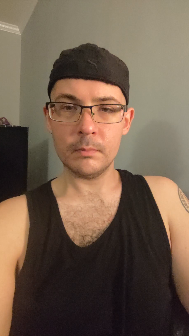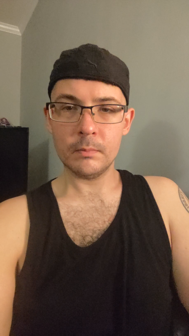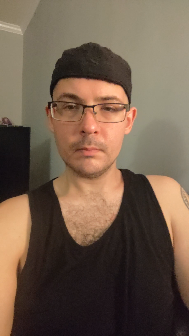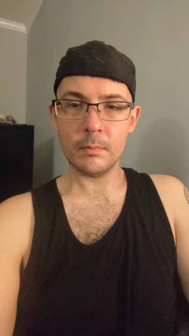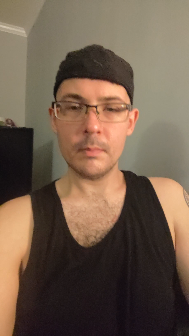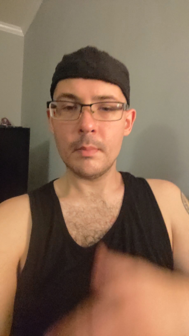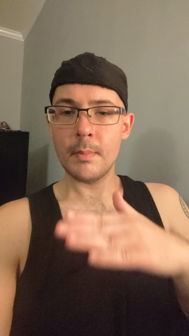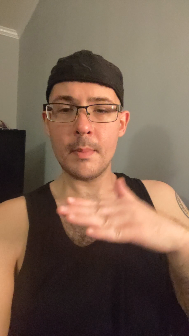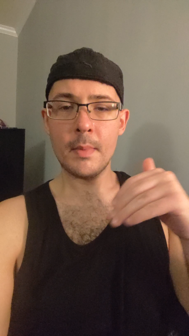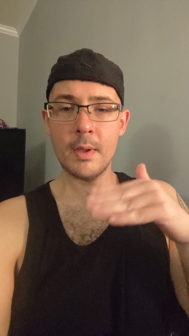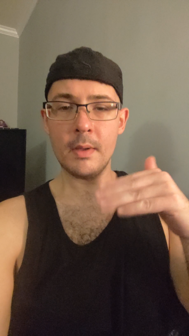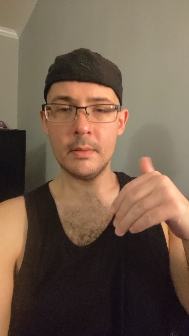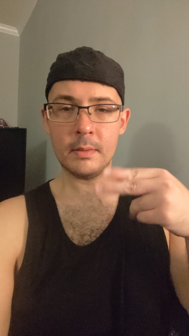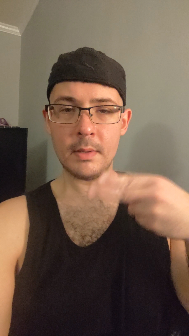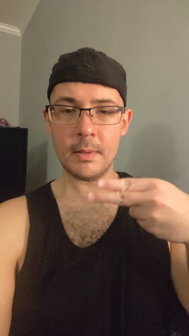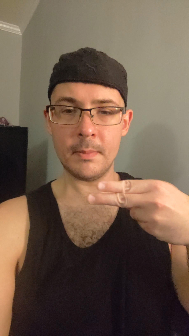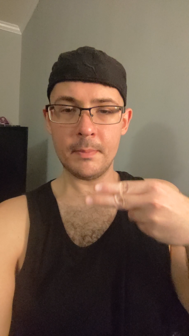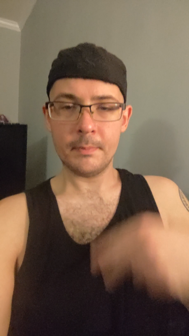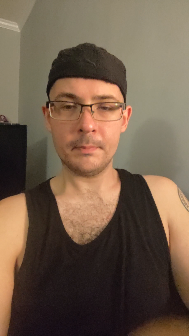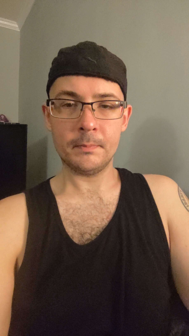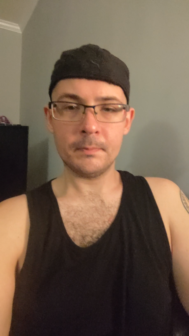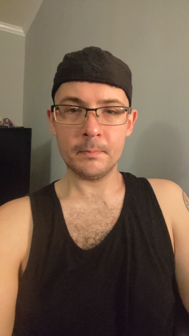pet's name